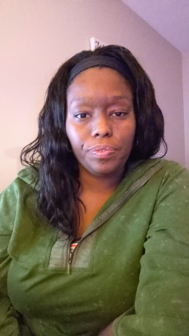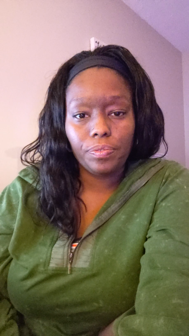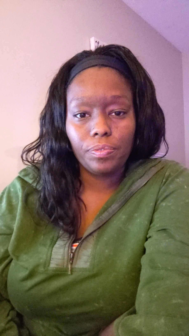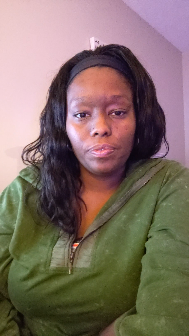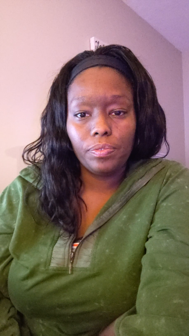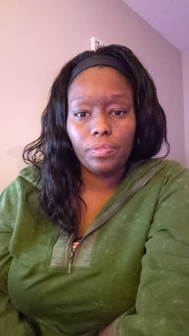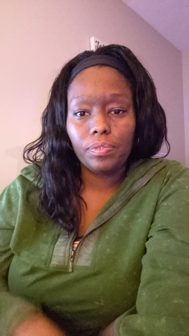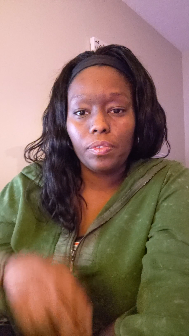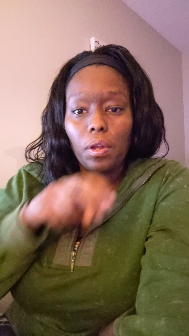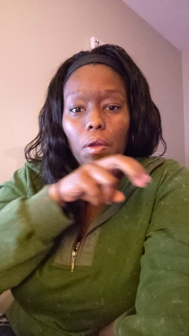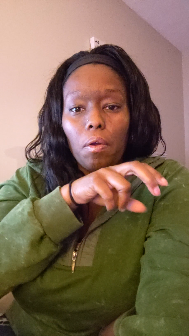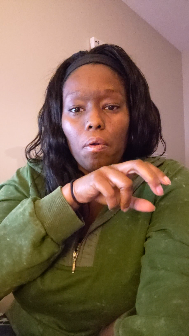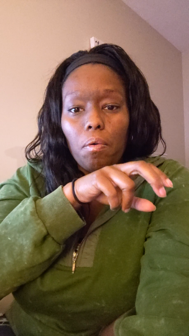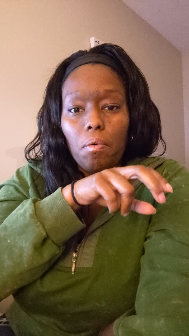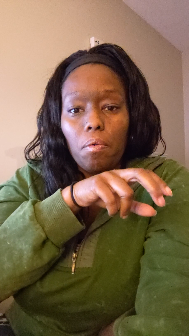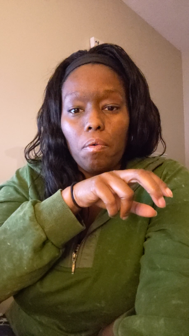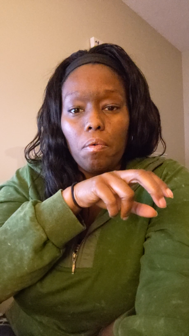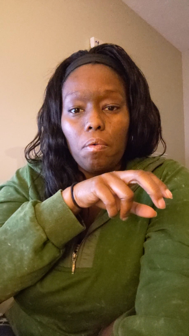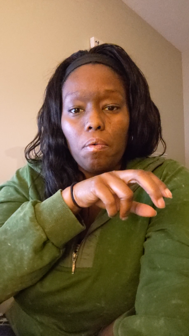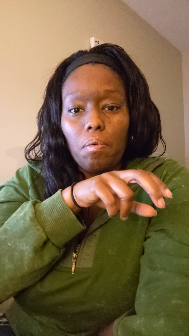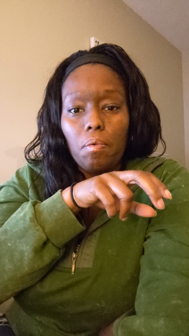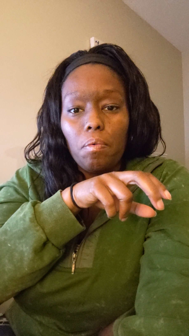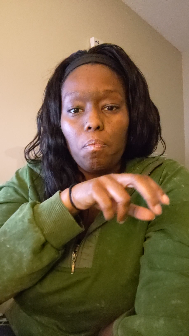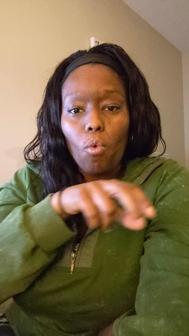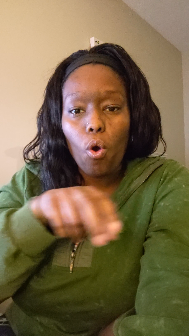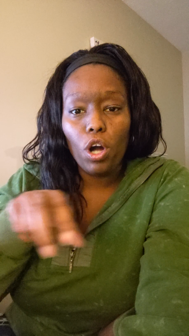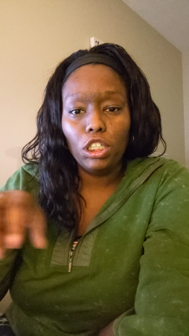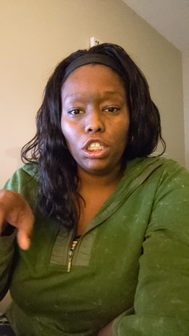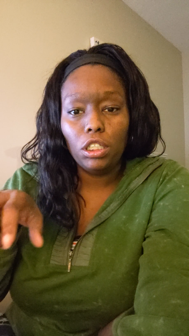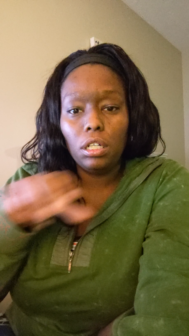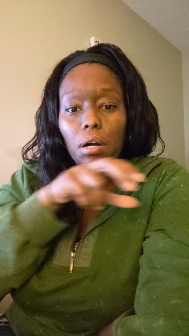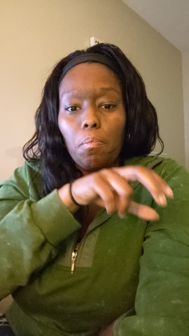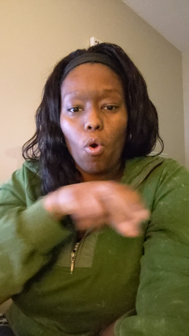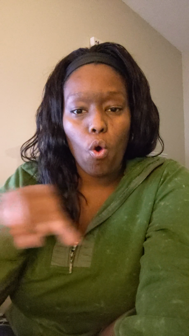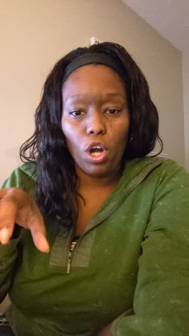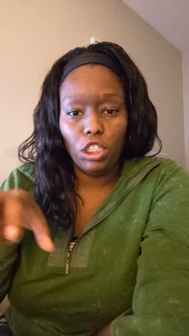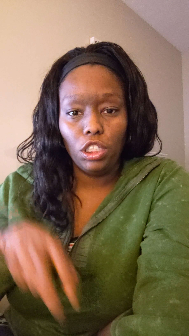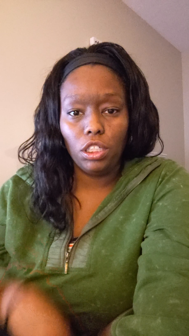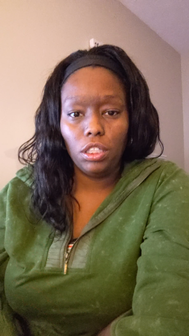porch